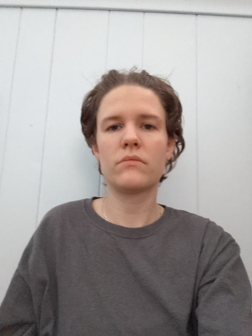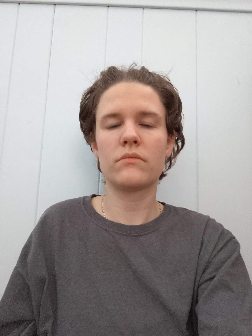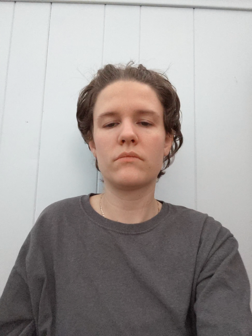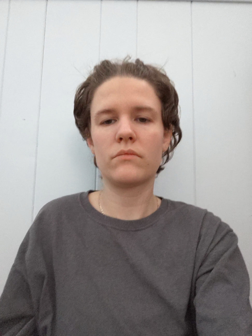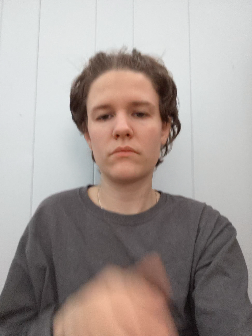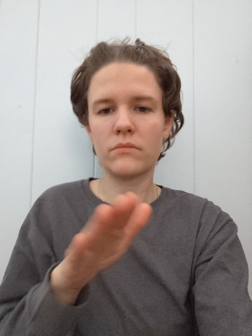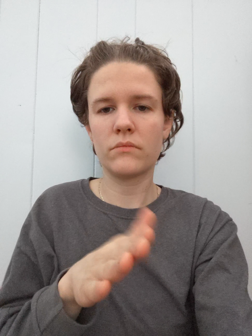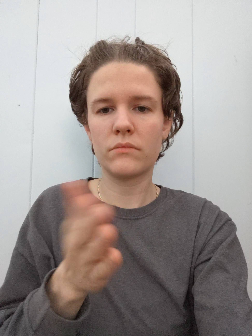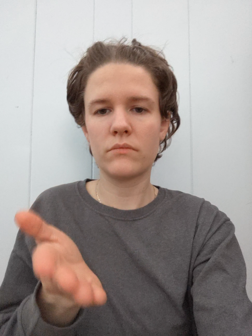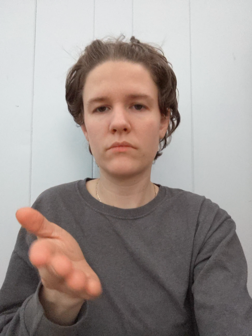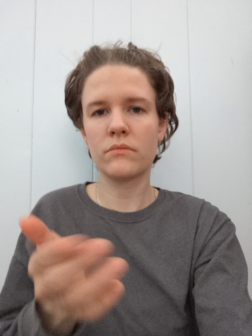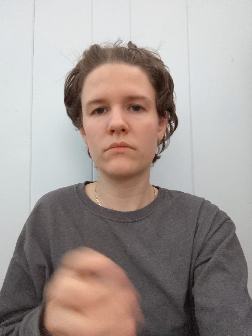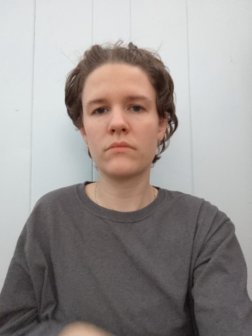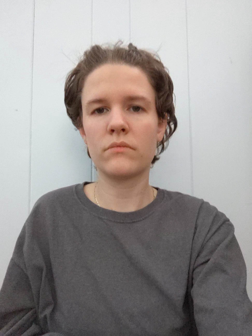book